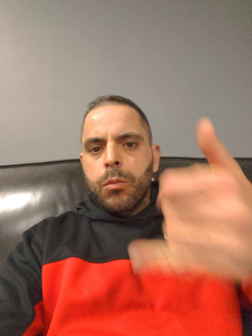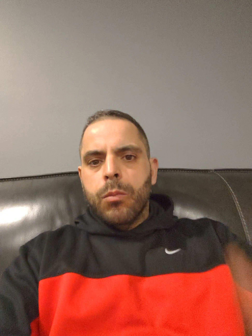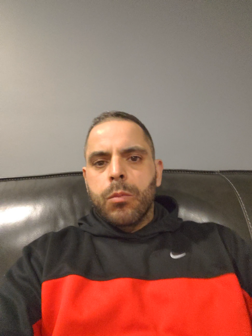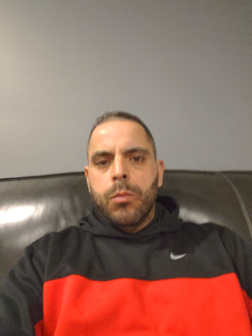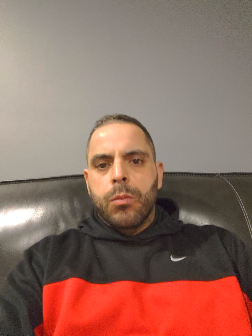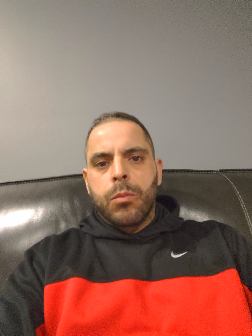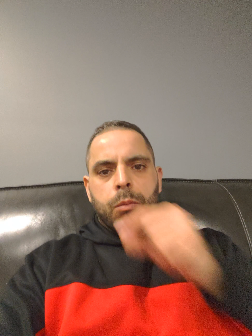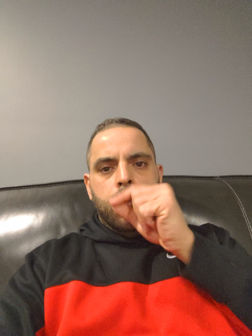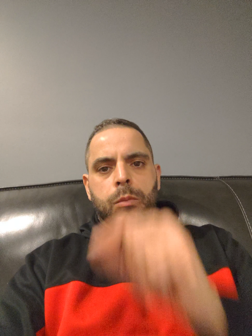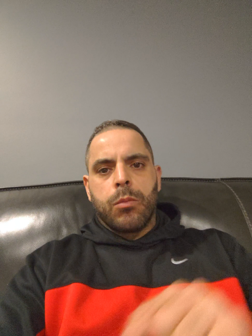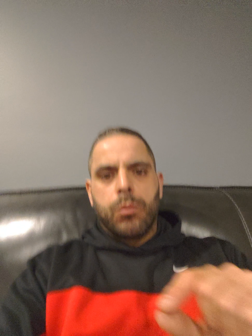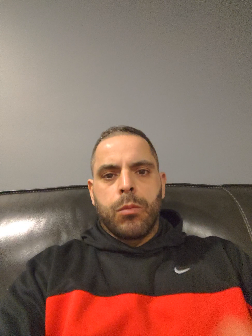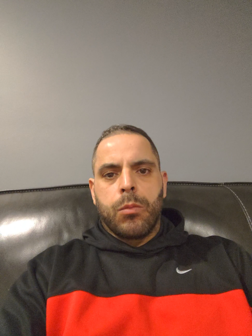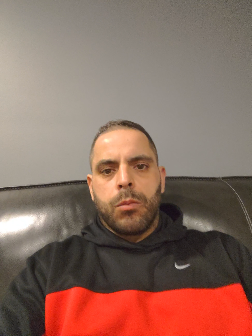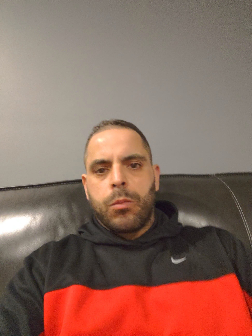pencil